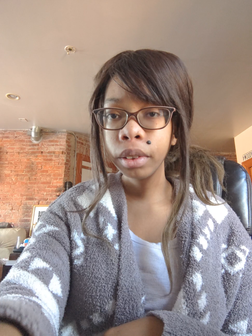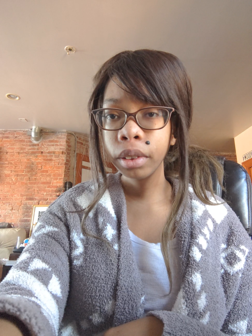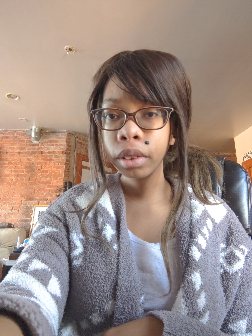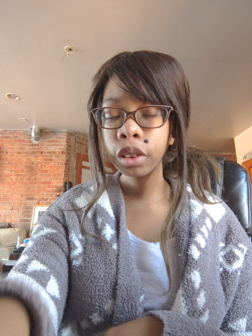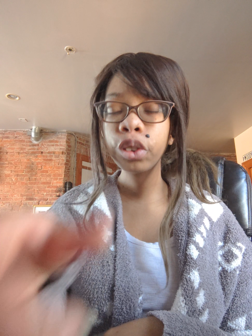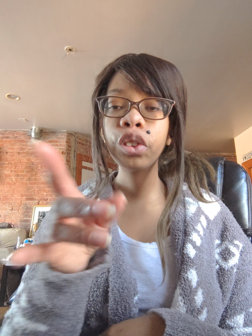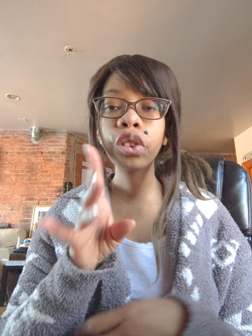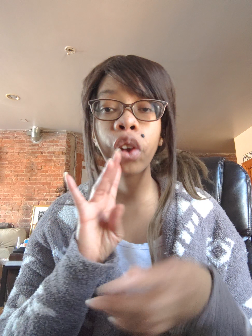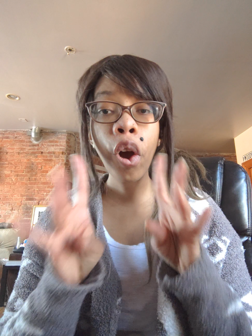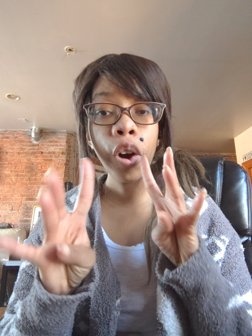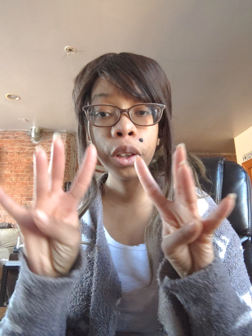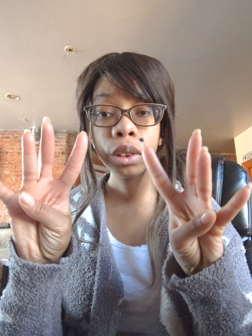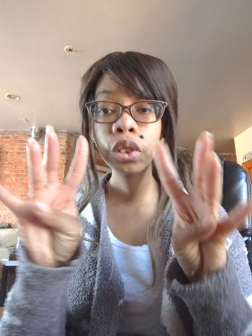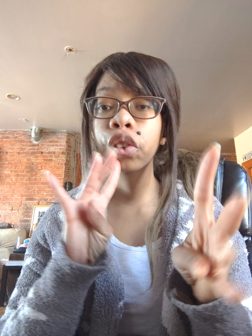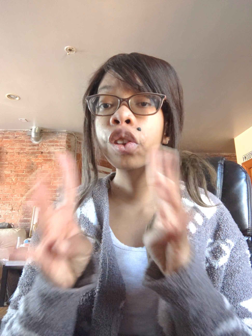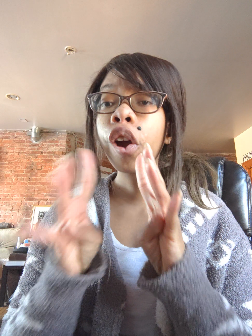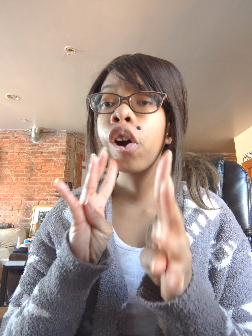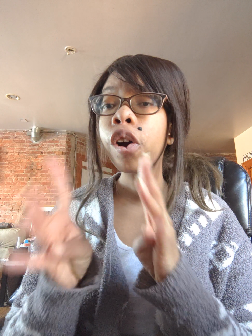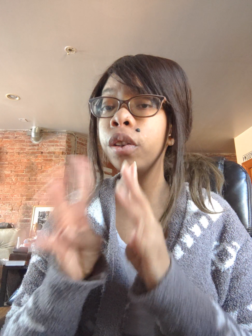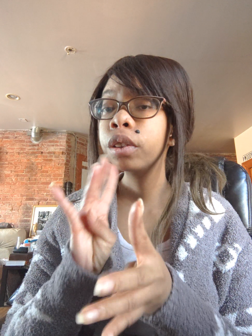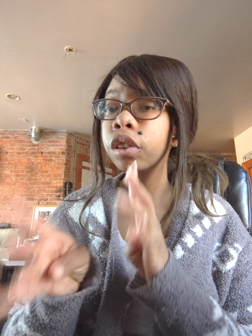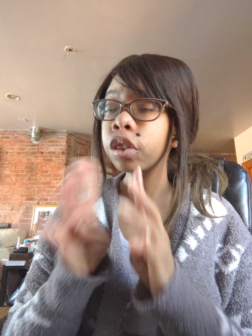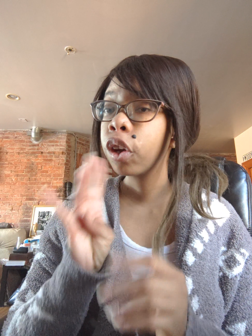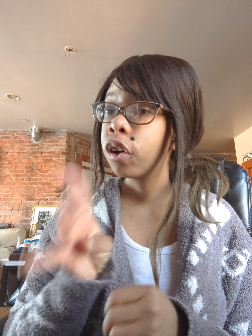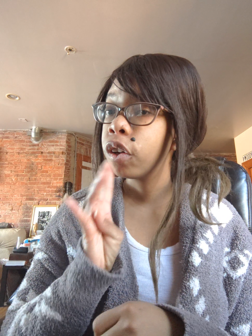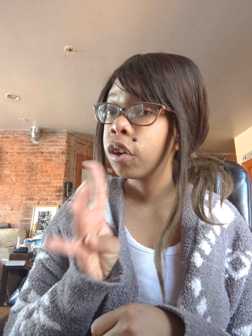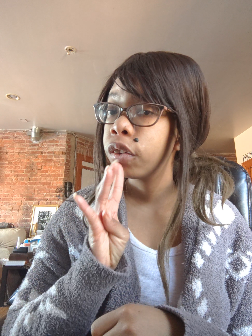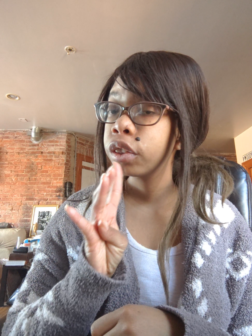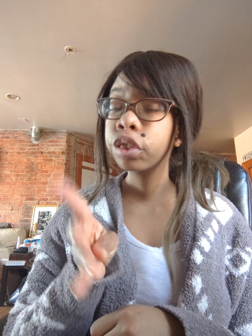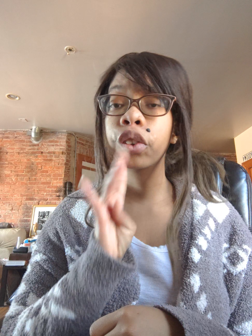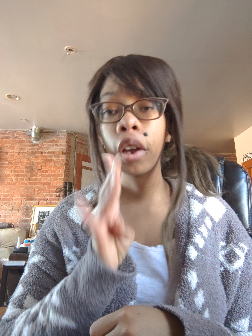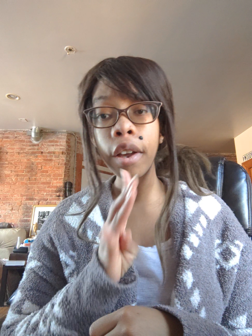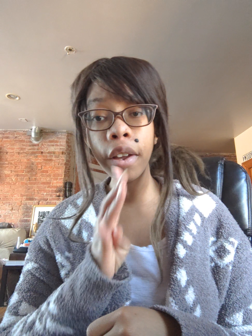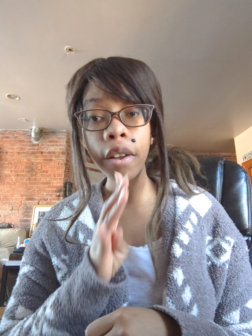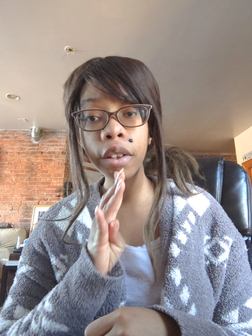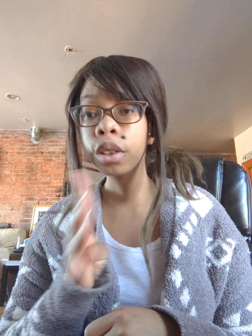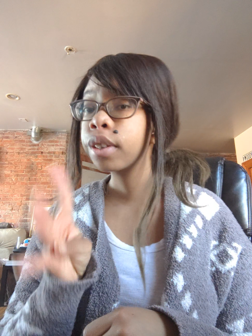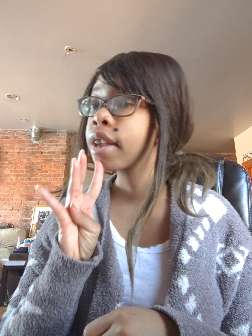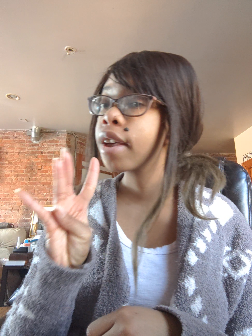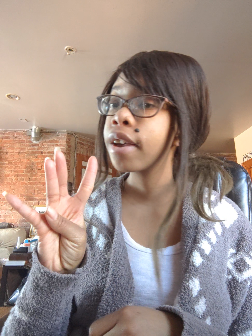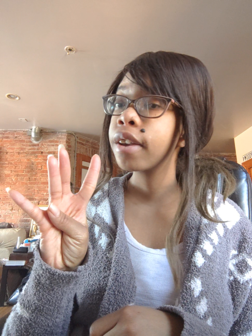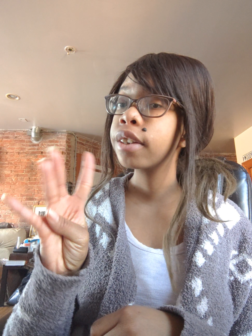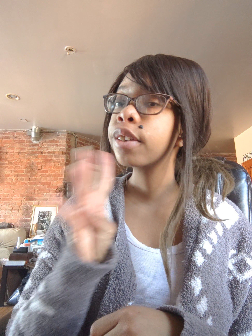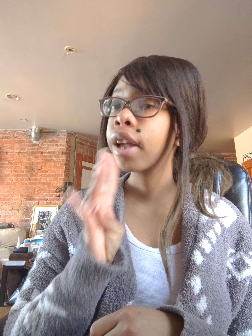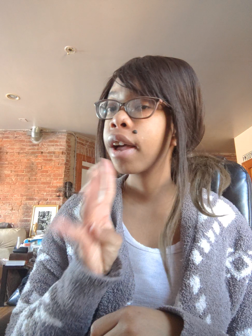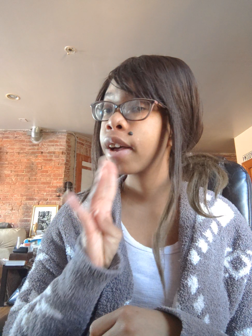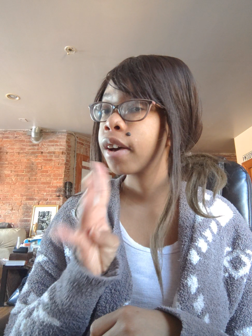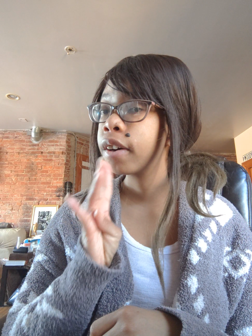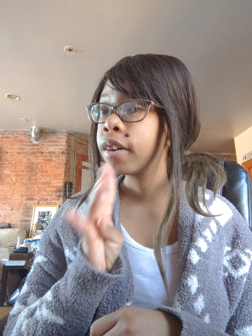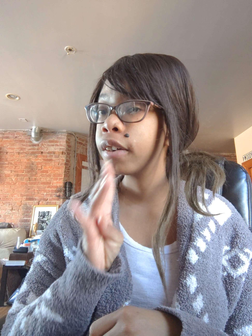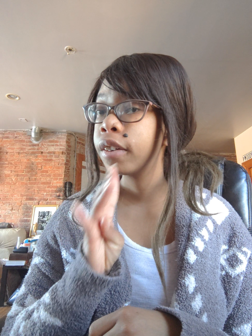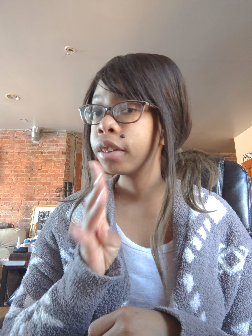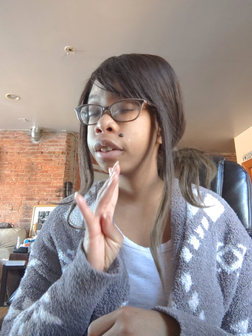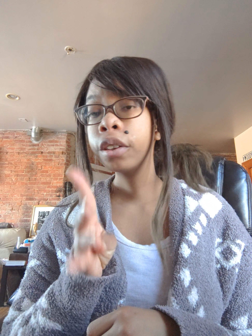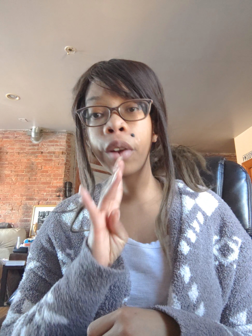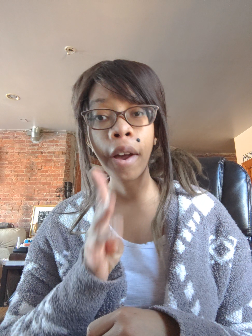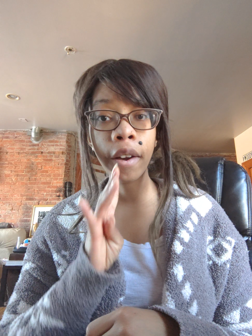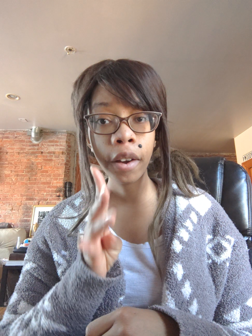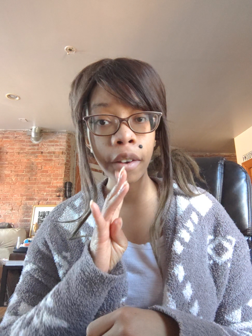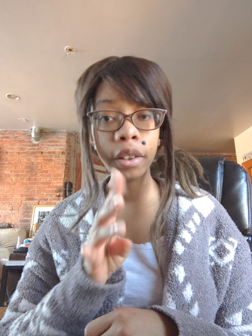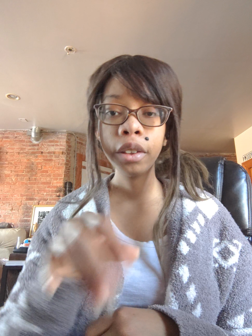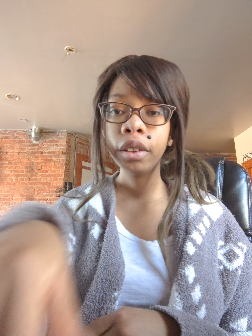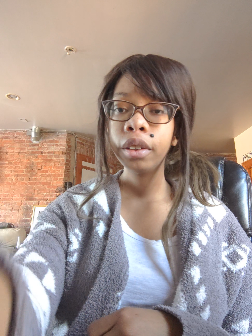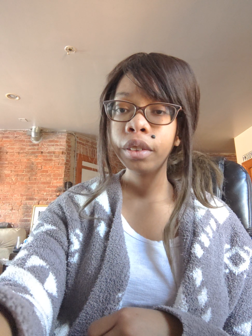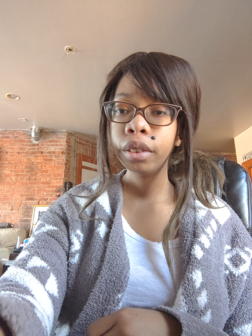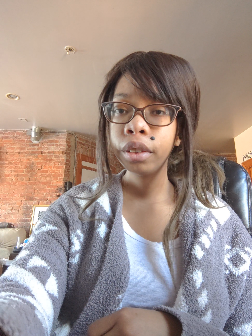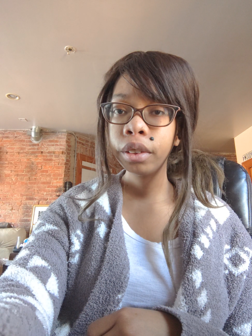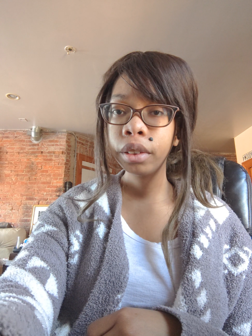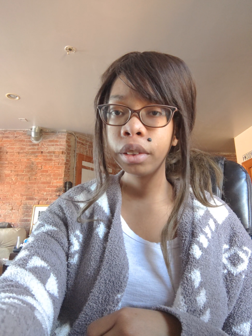talk